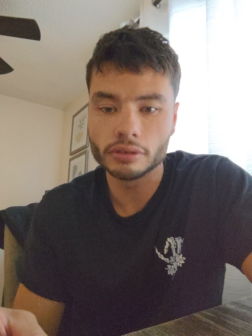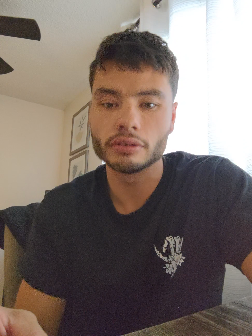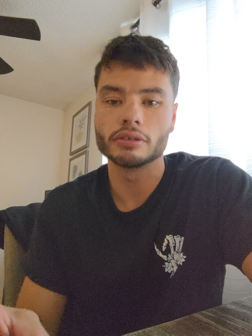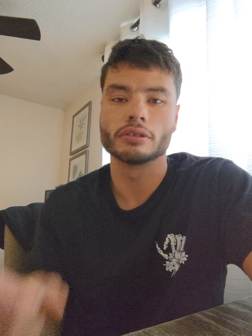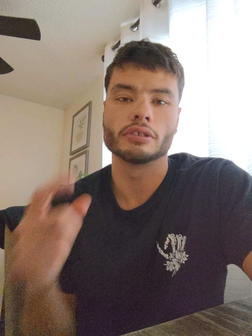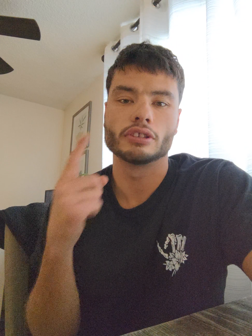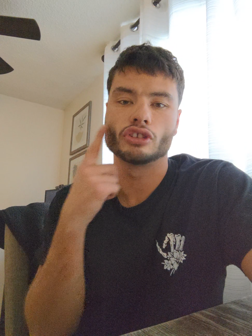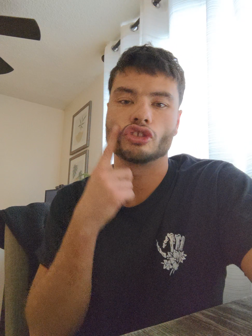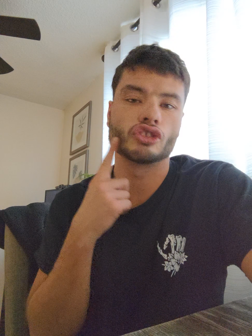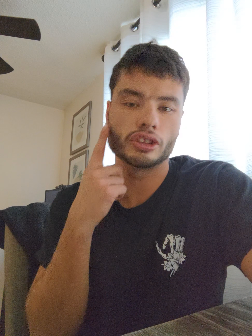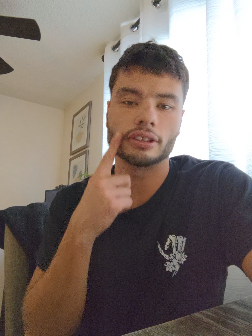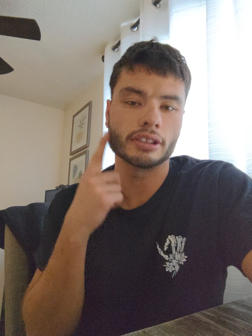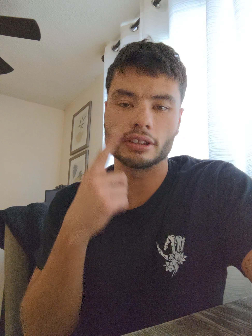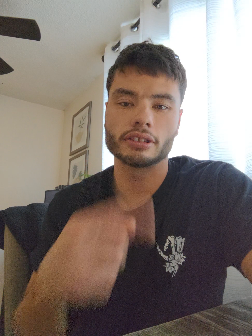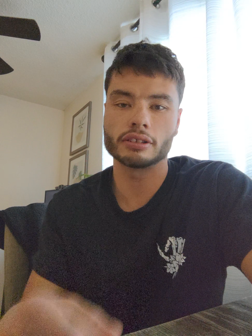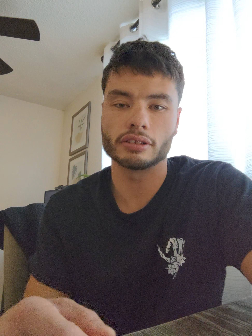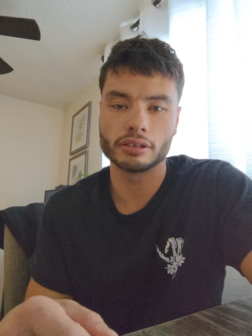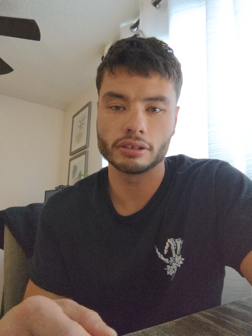cheek